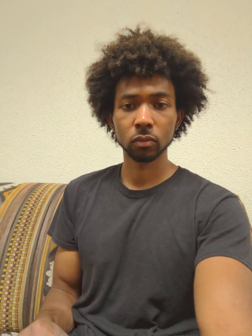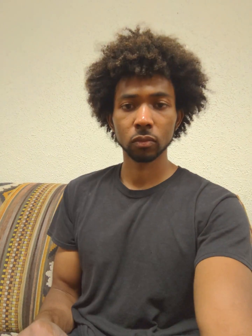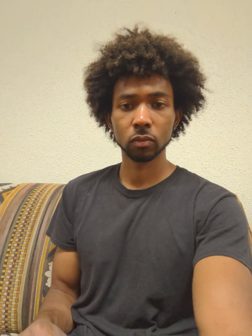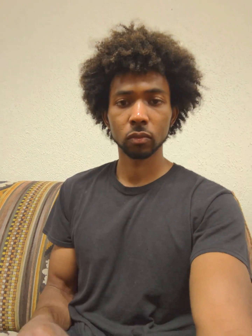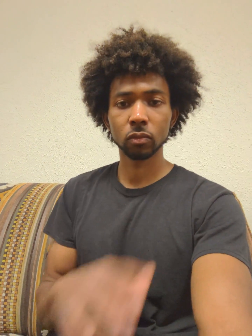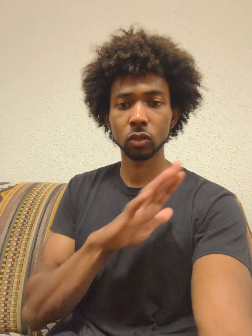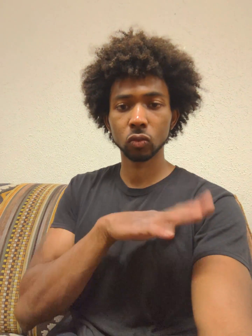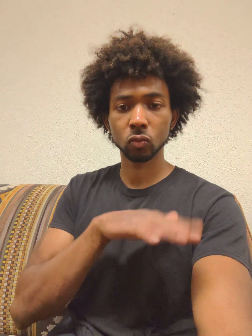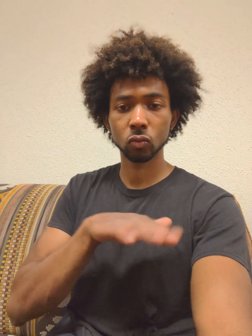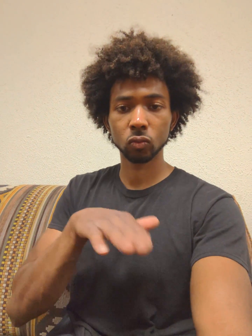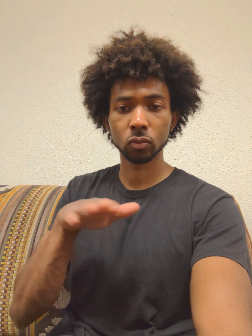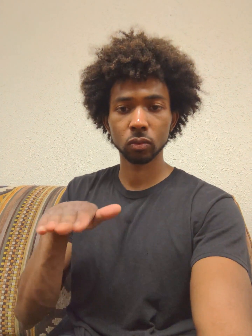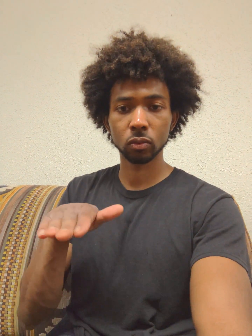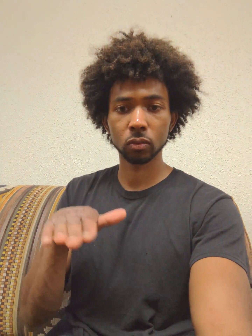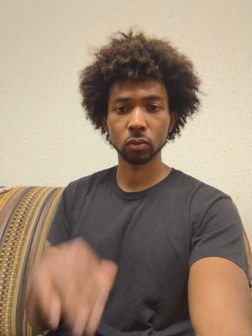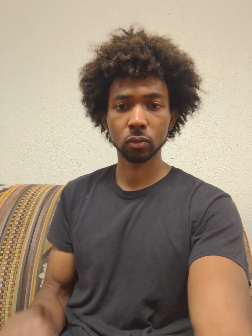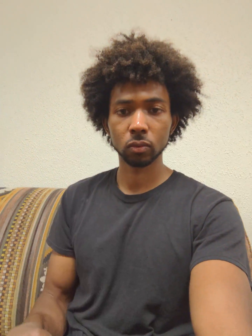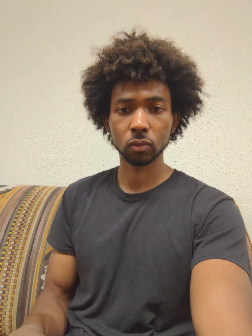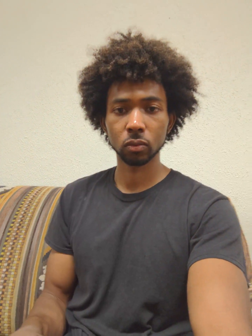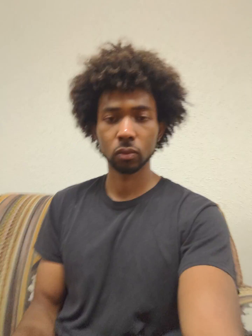children